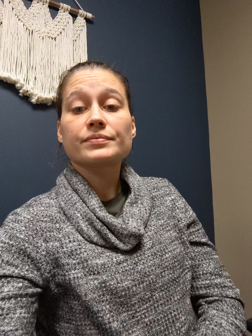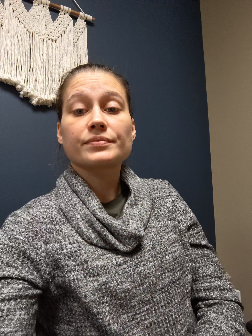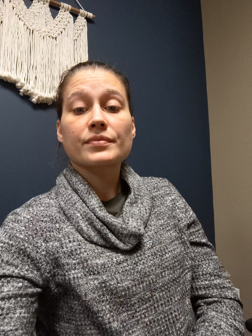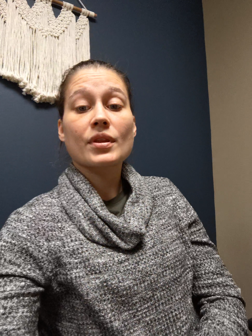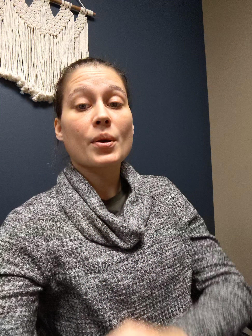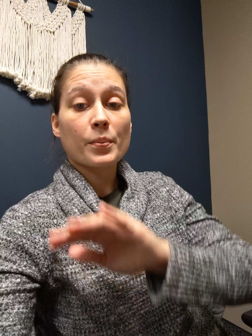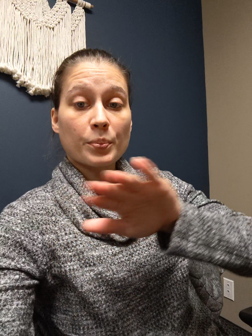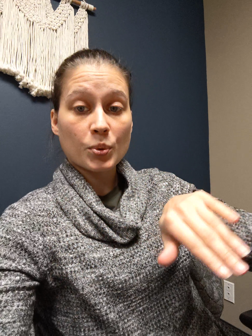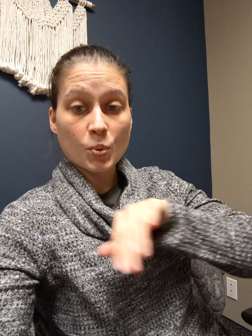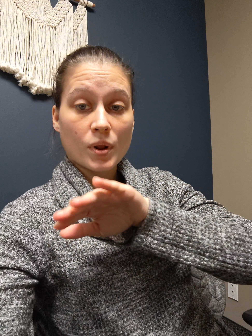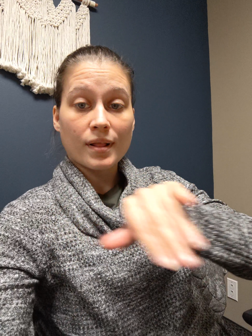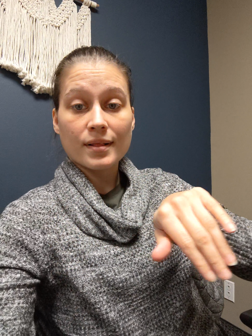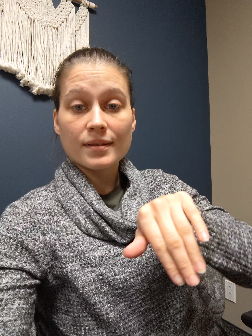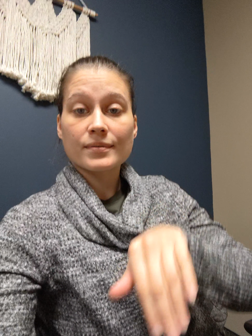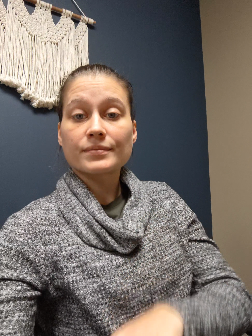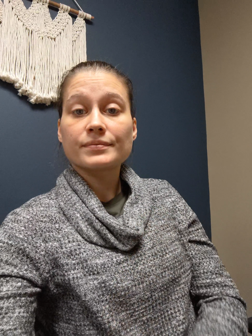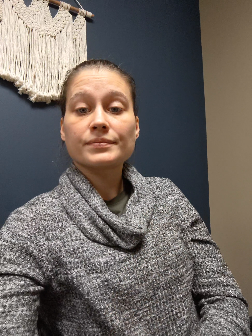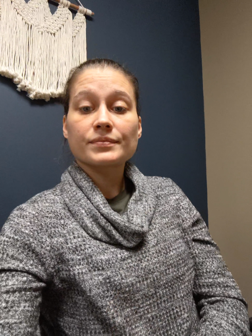pool